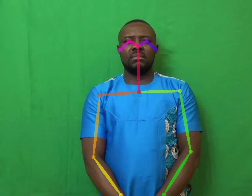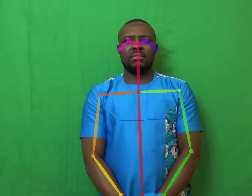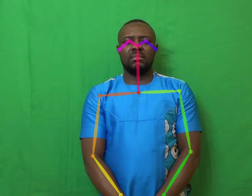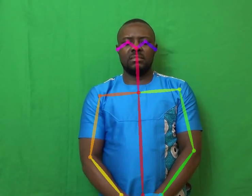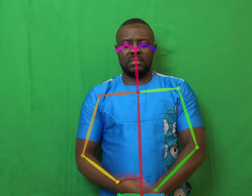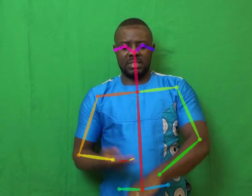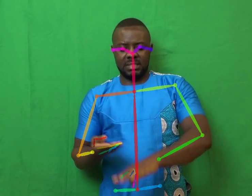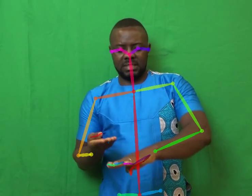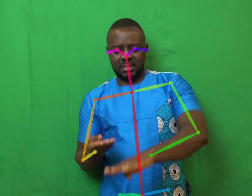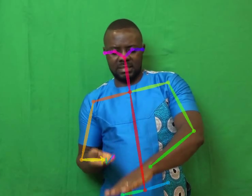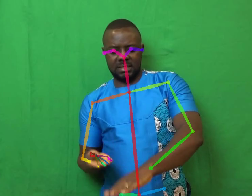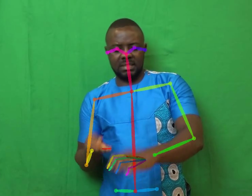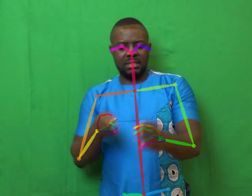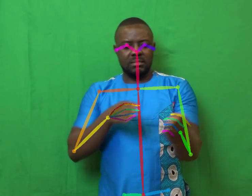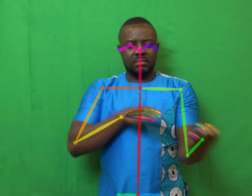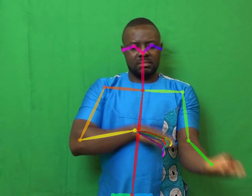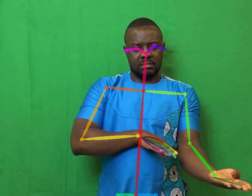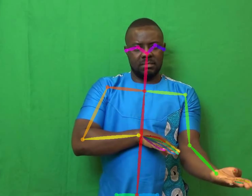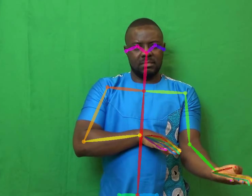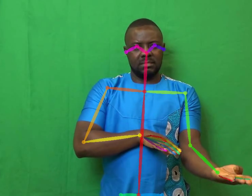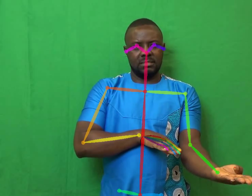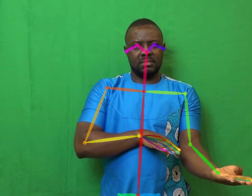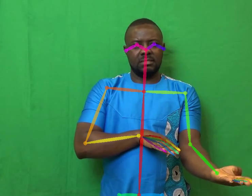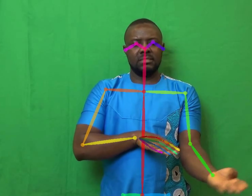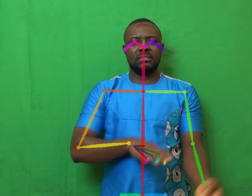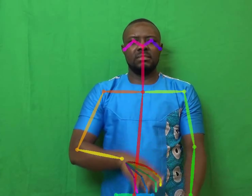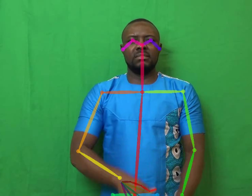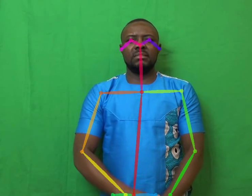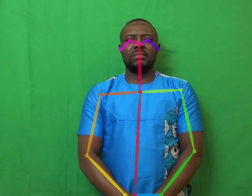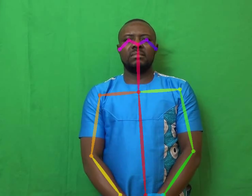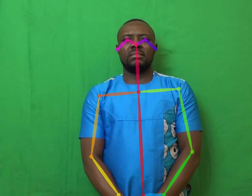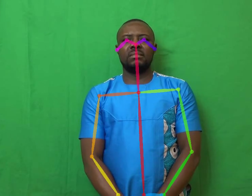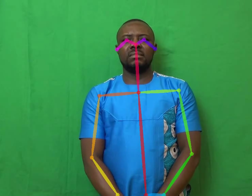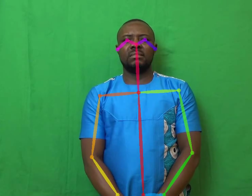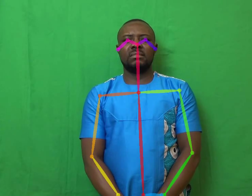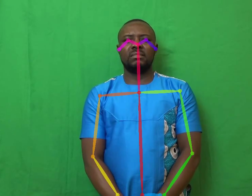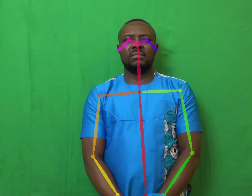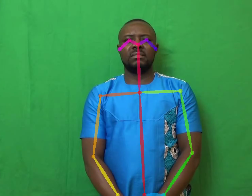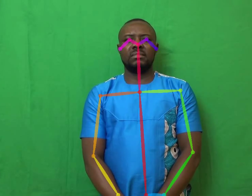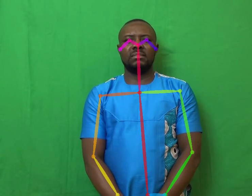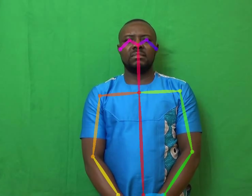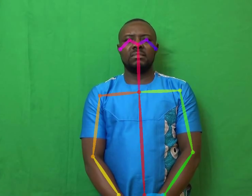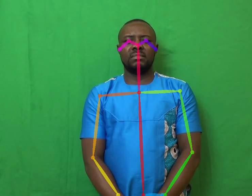die or dead